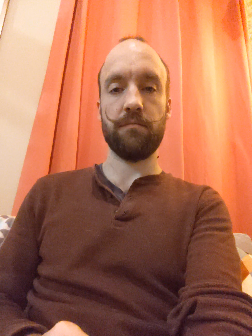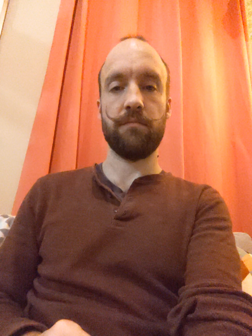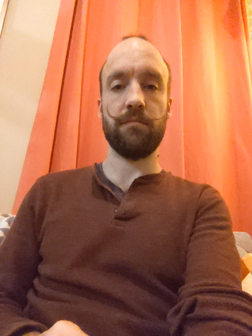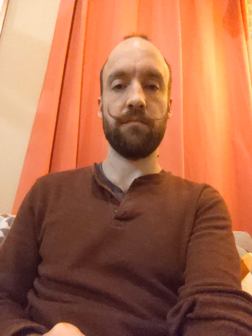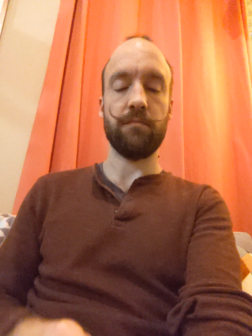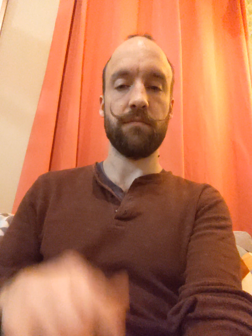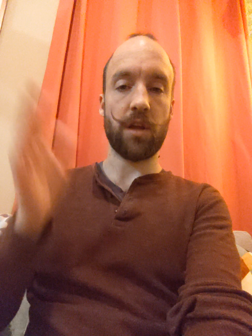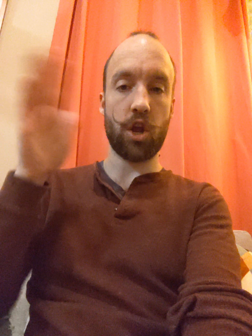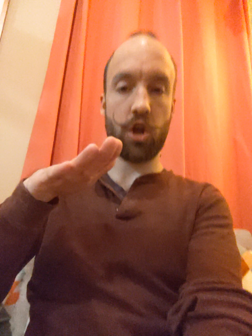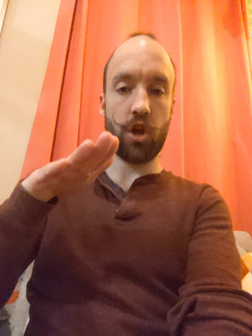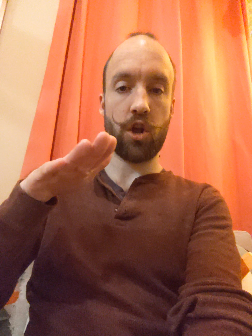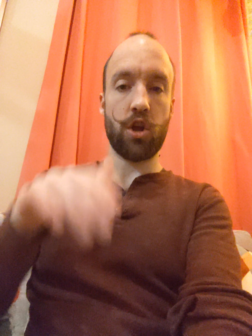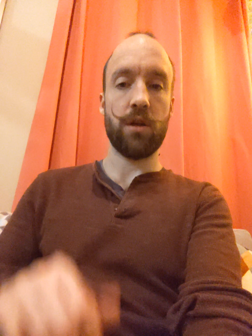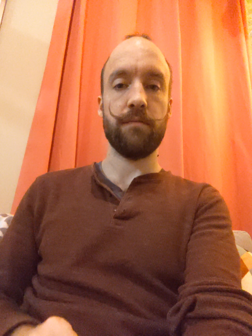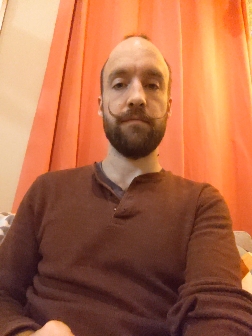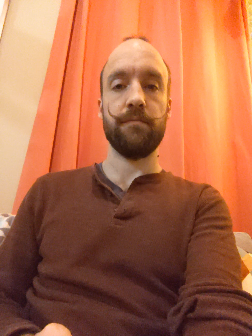on